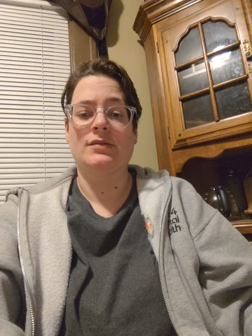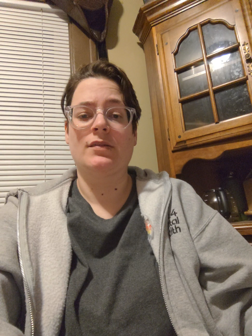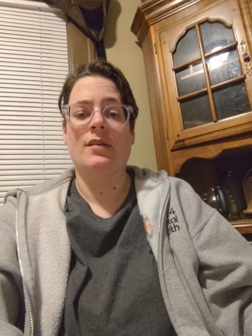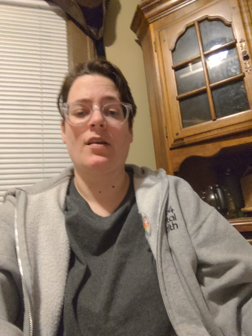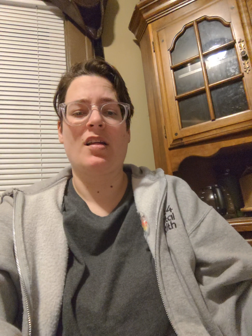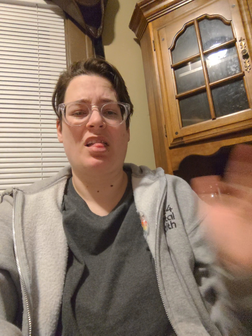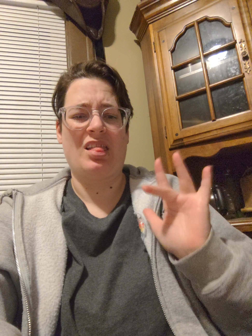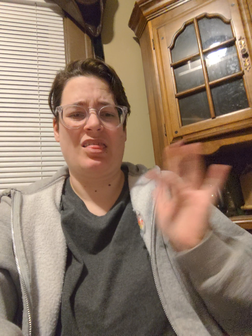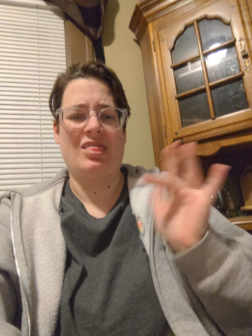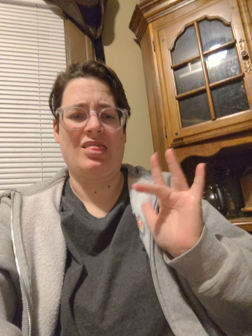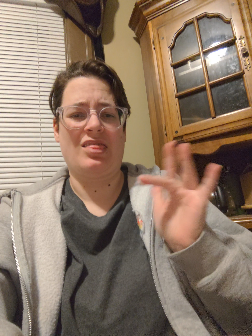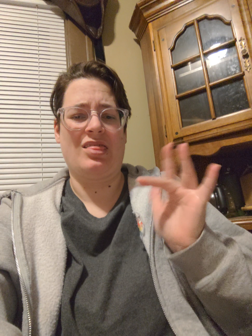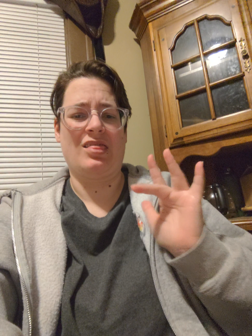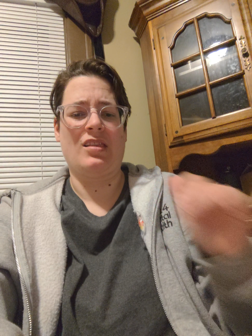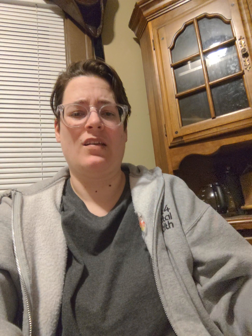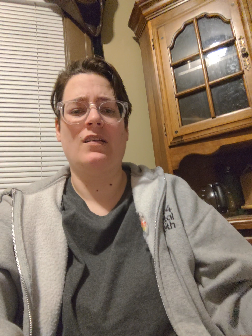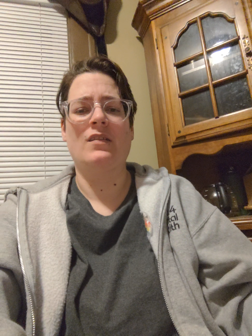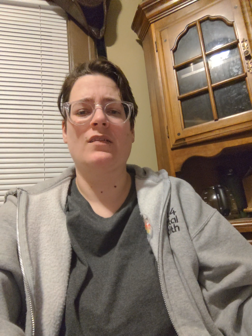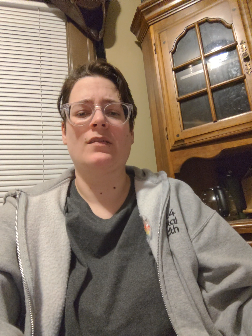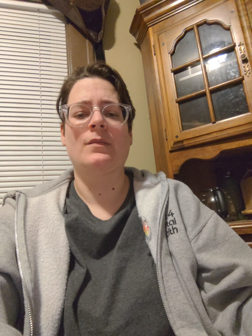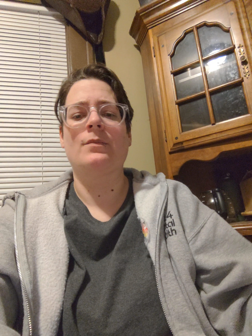yucky